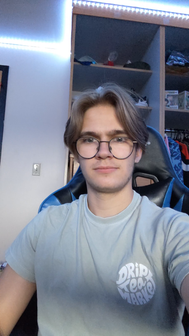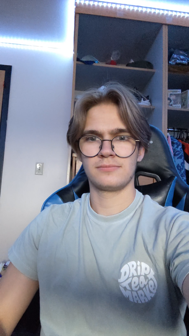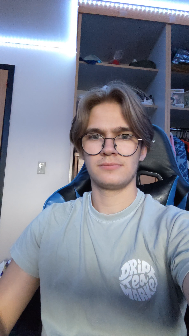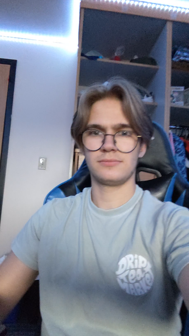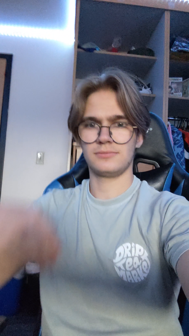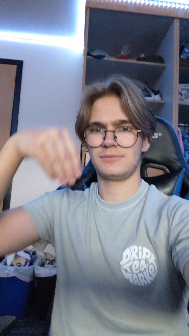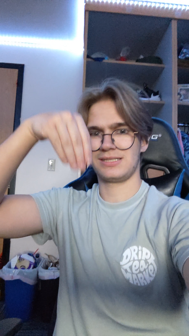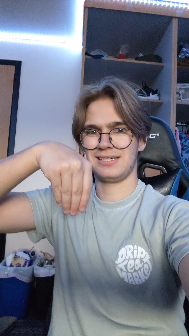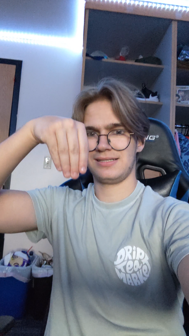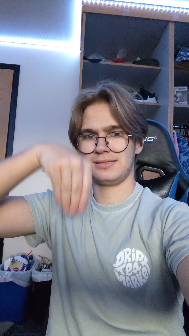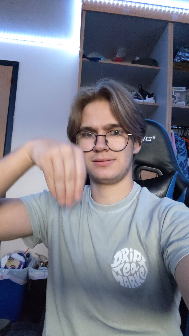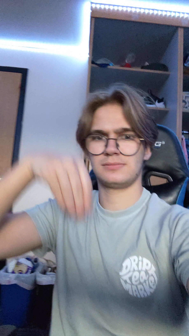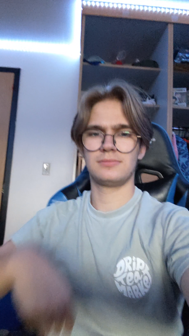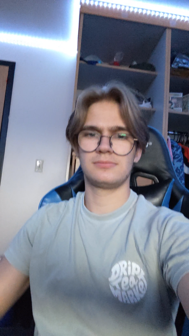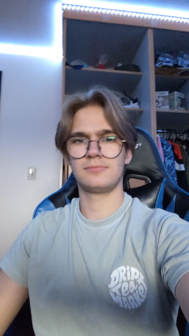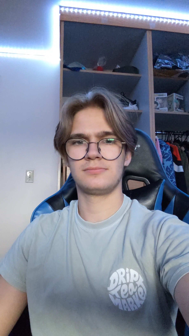inside